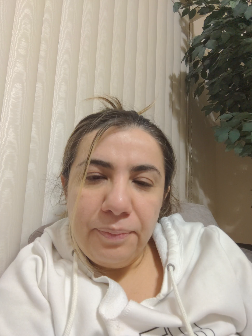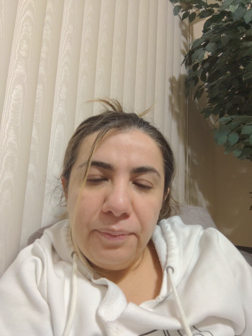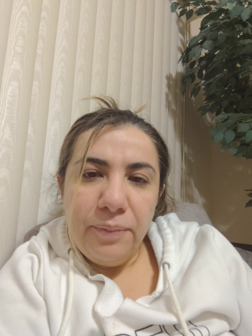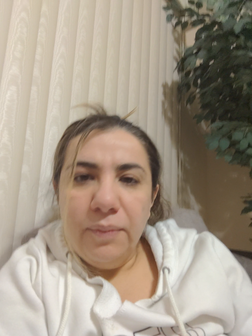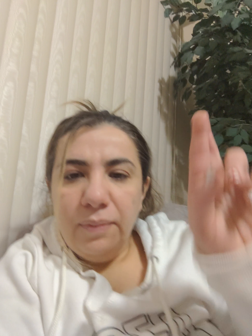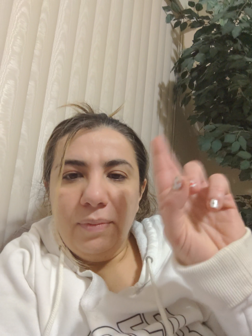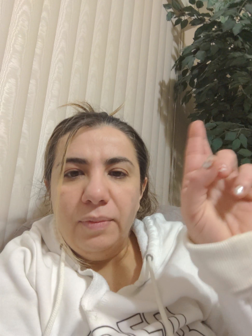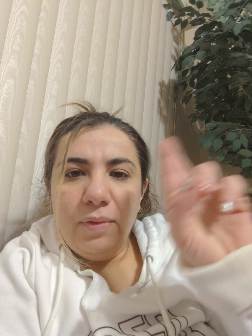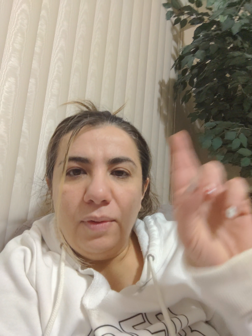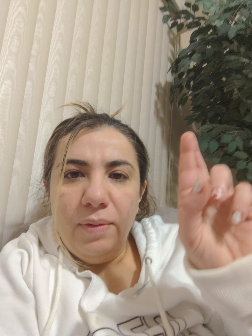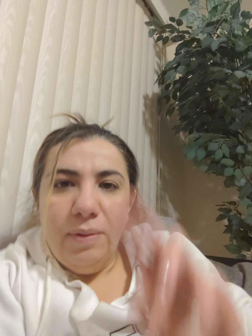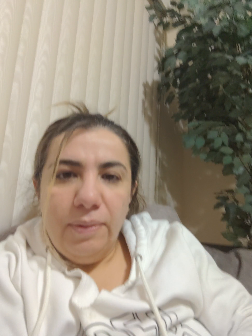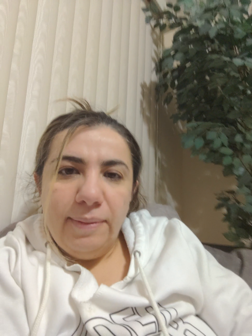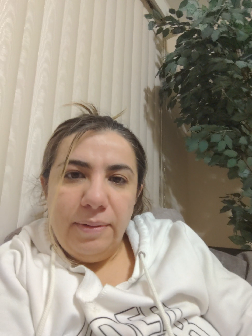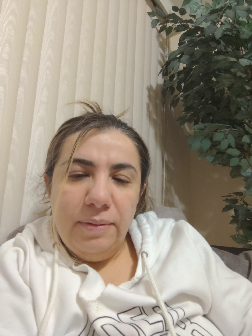refrigerator